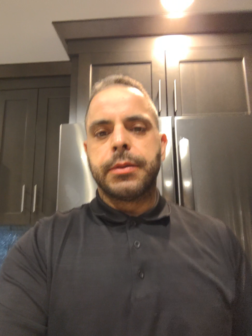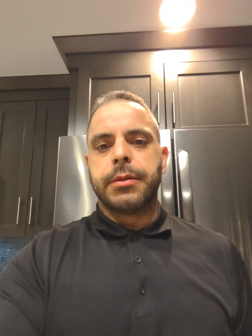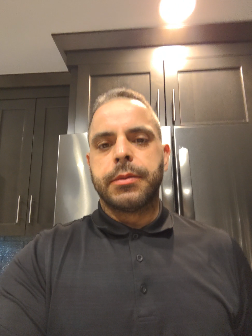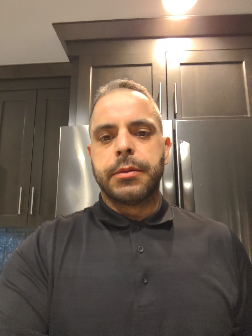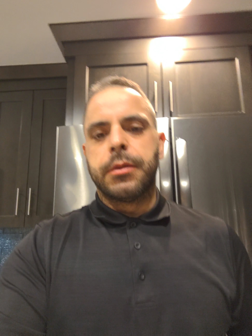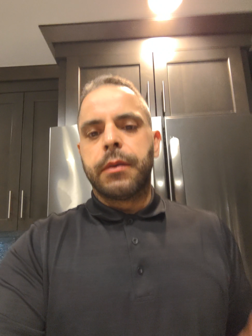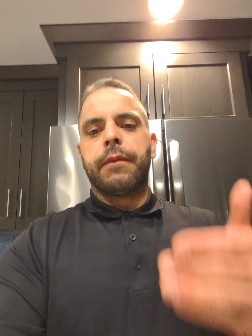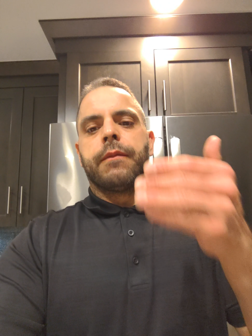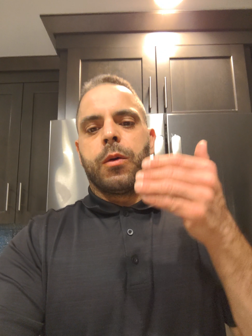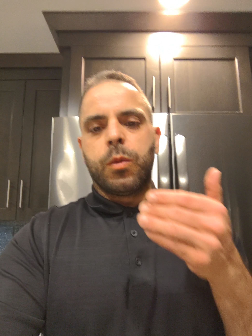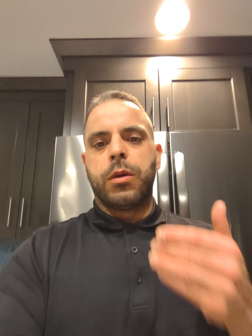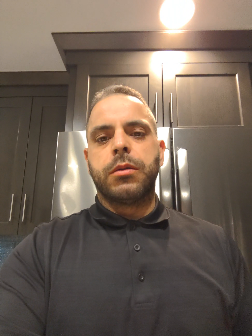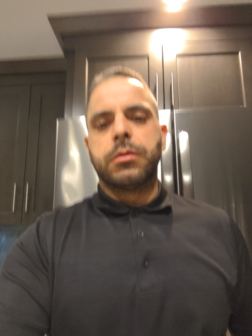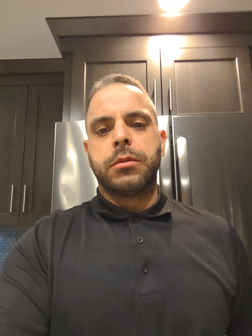before